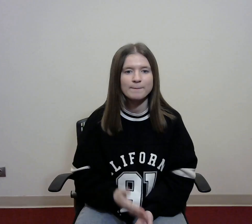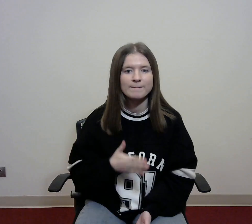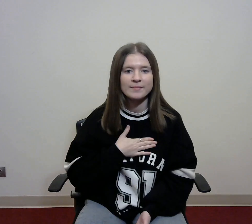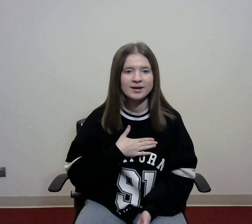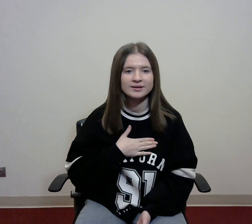mən